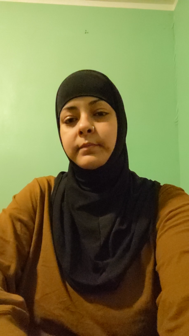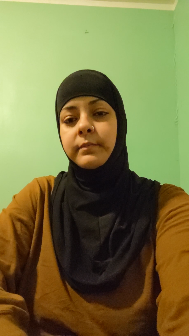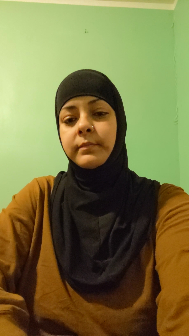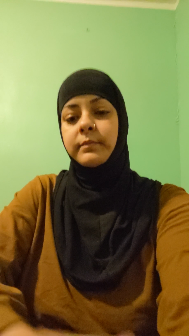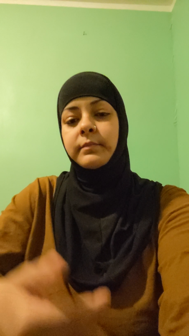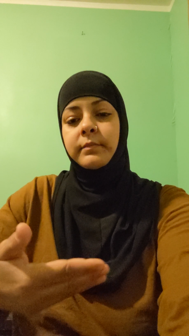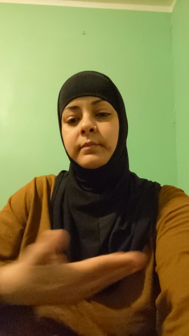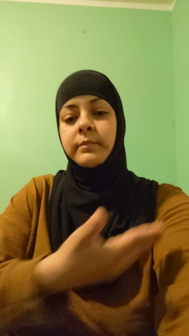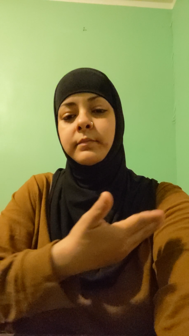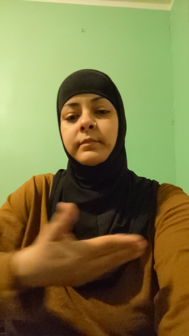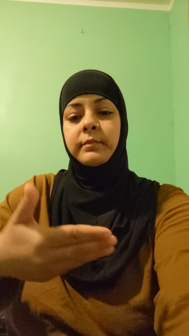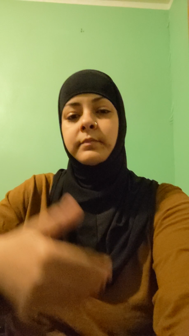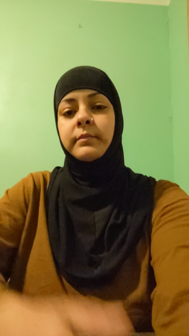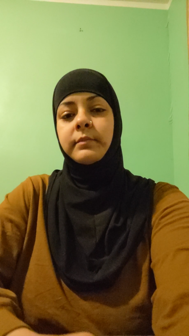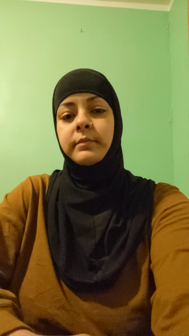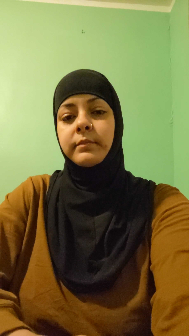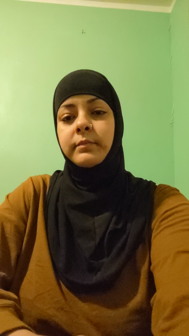baby